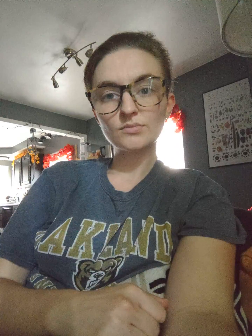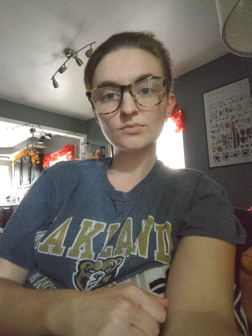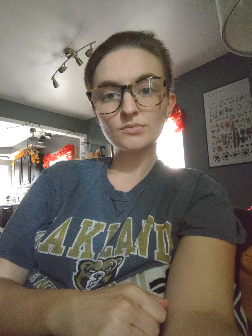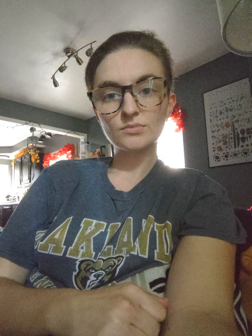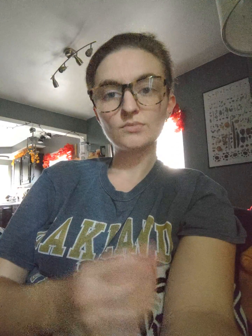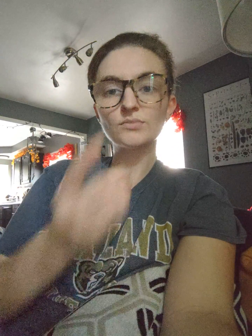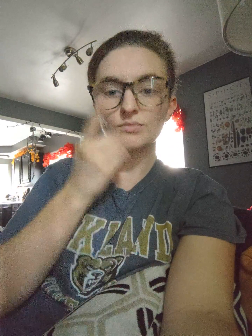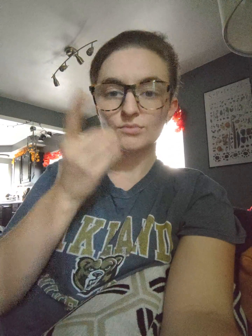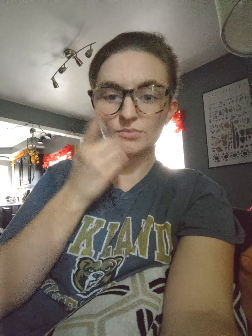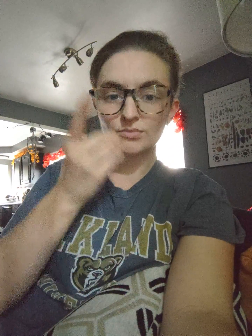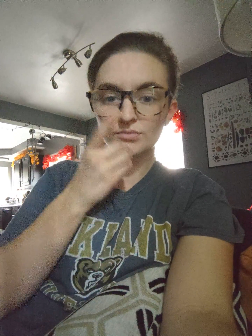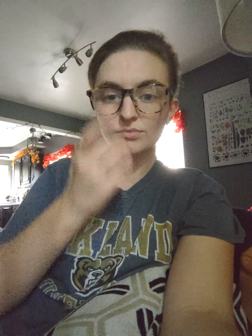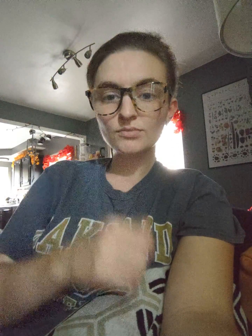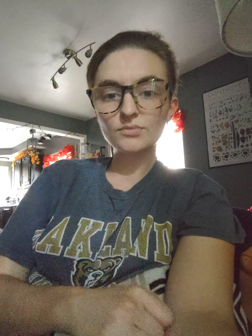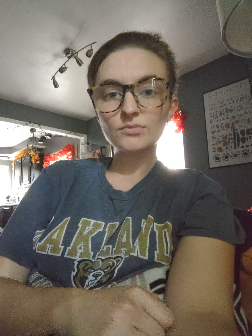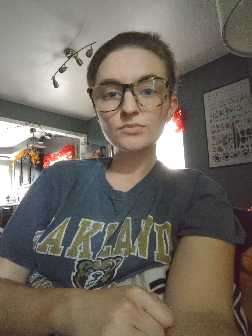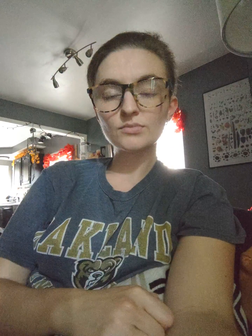dinner